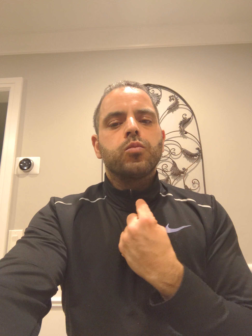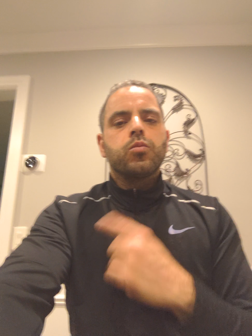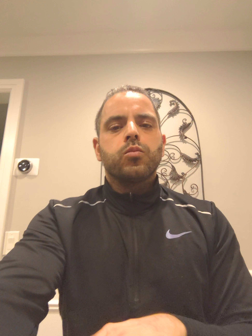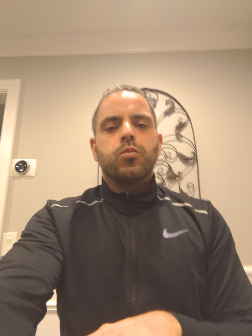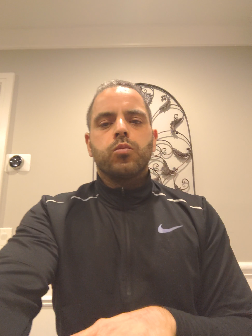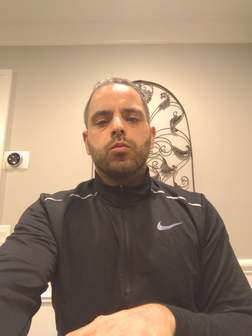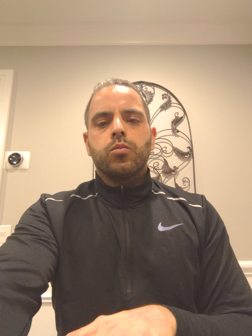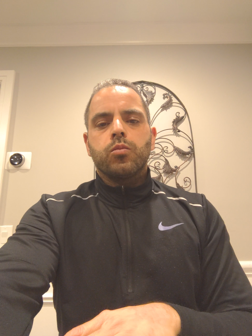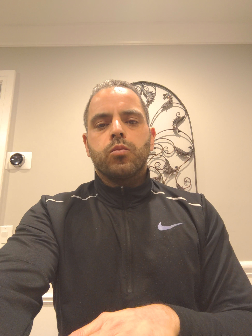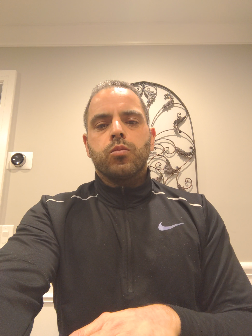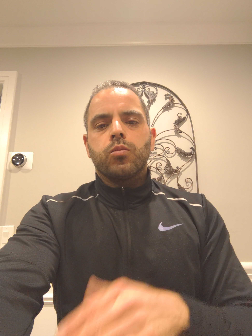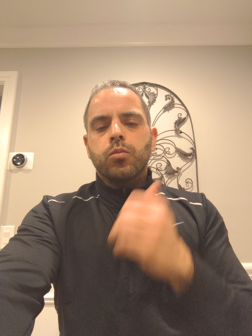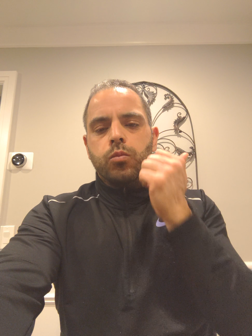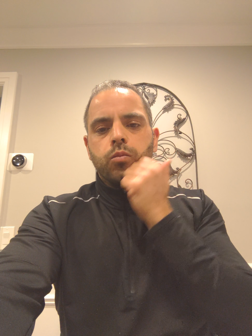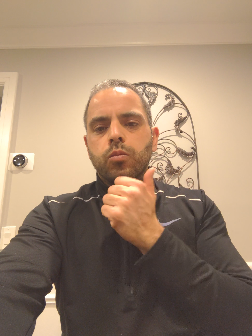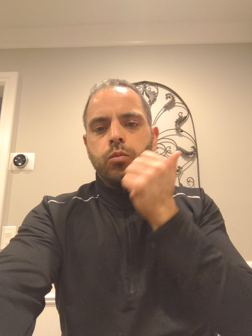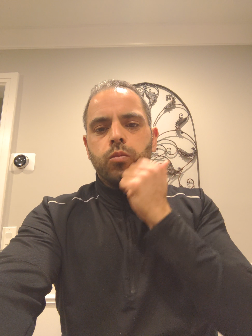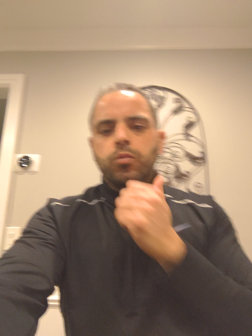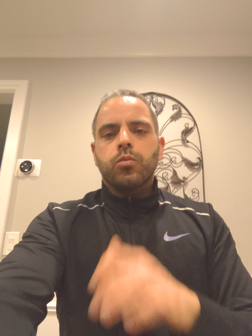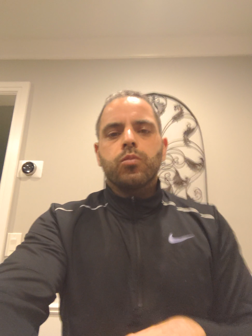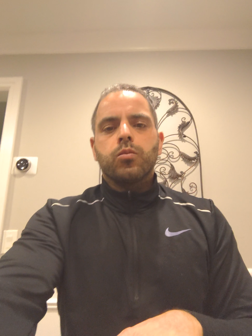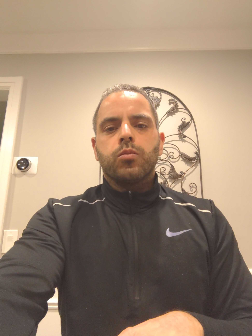every